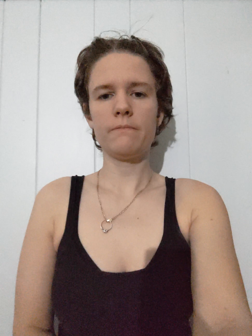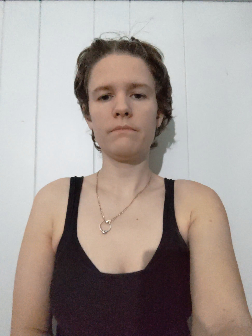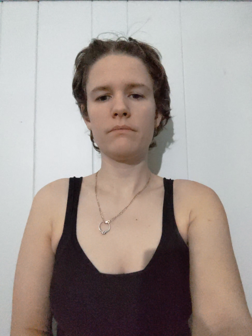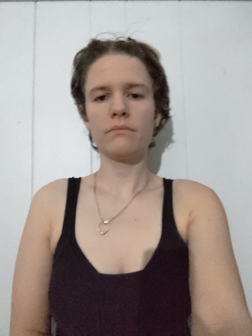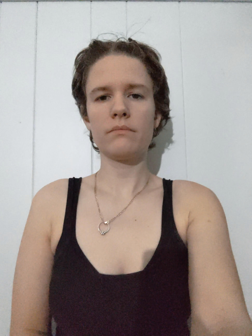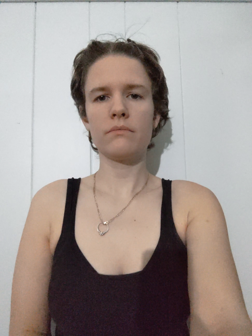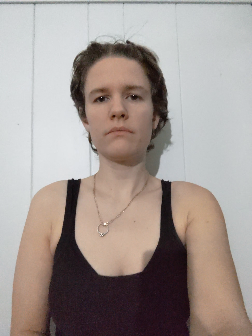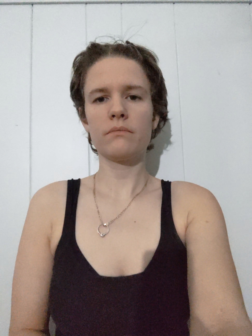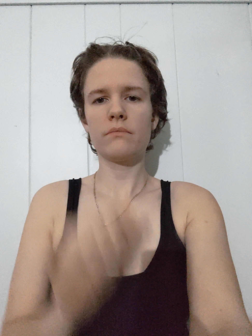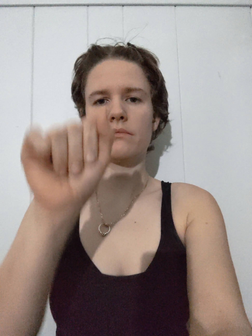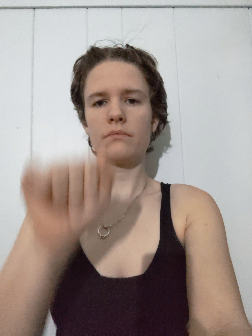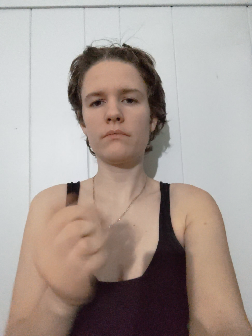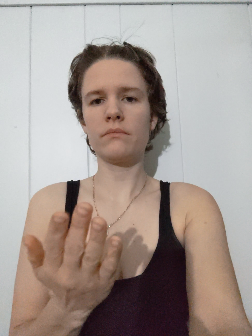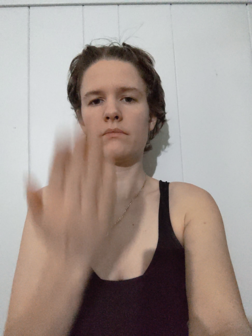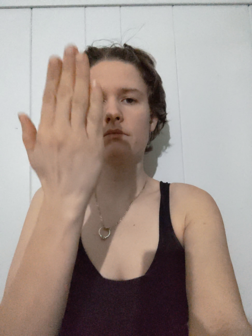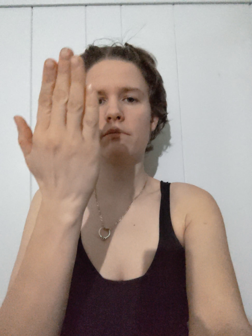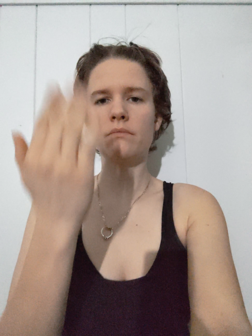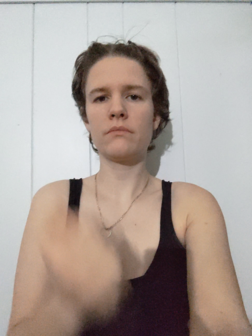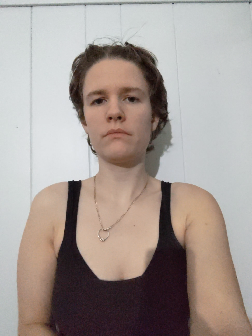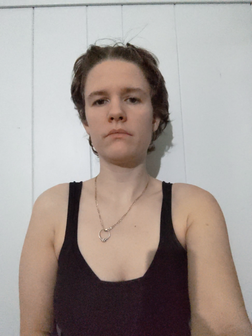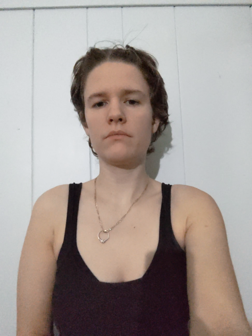mitten